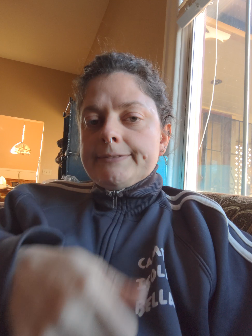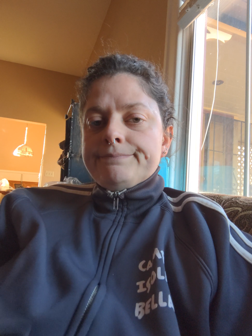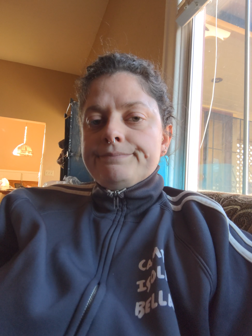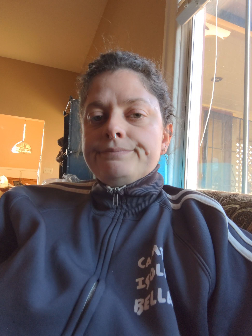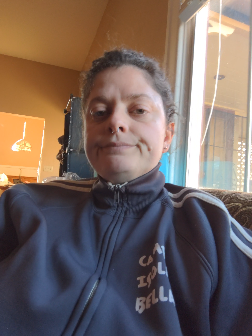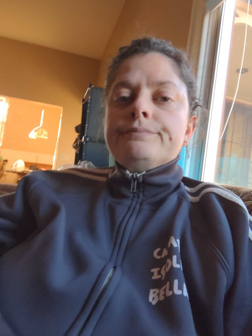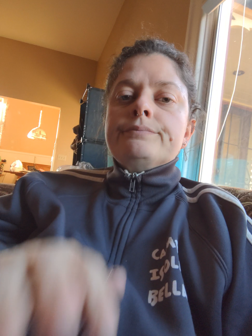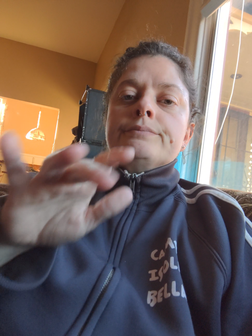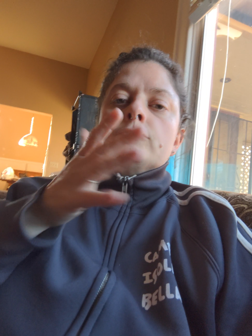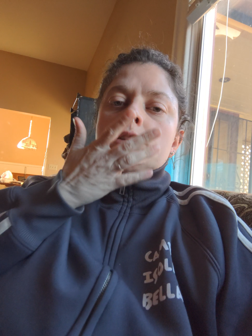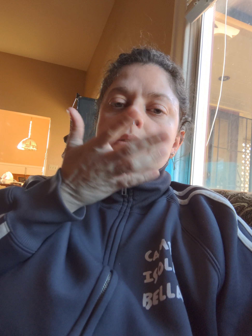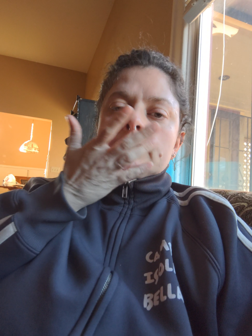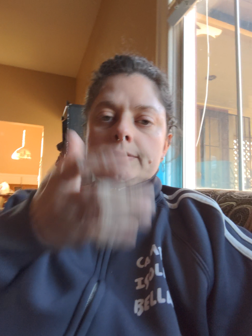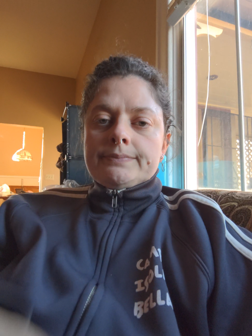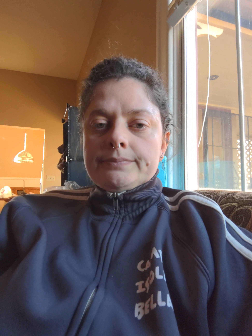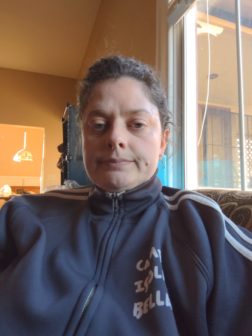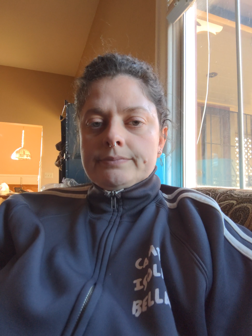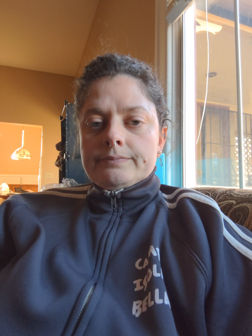grass